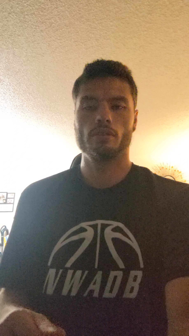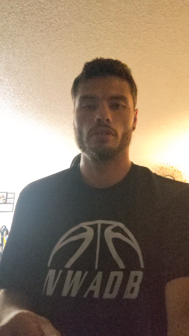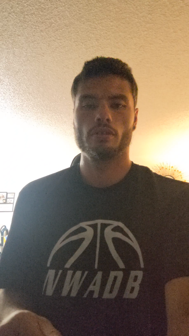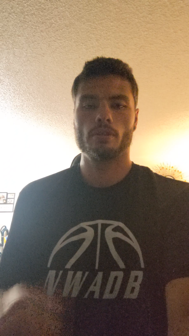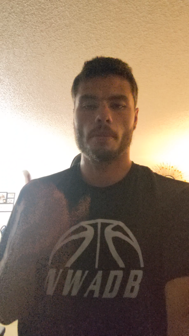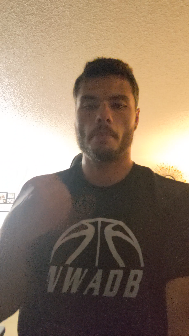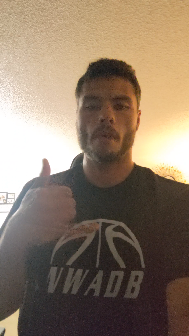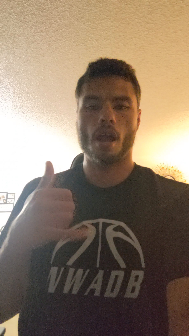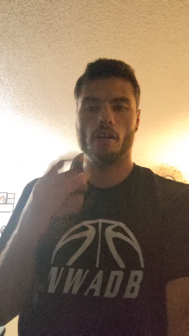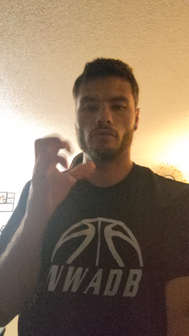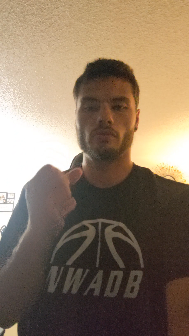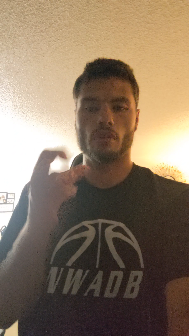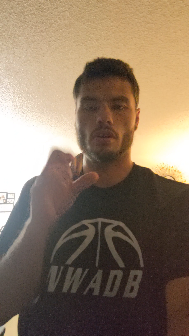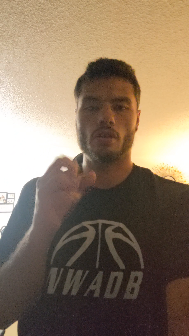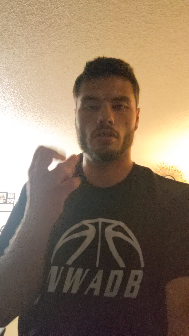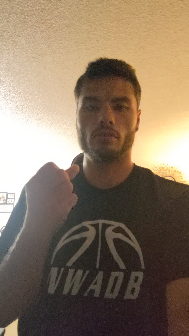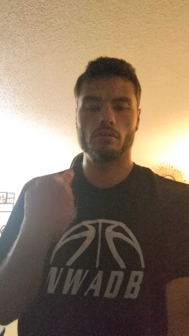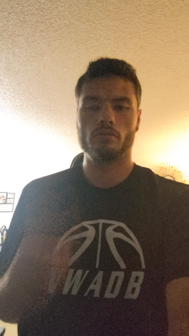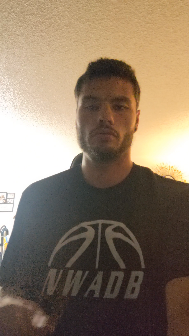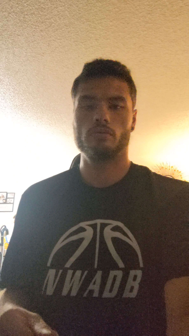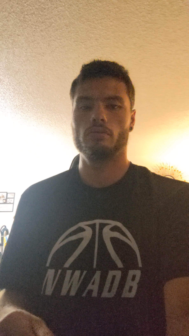play dough